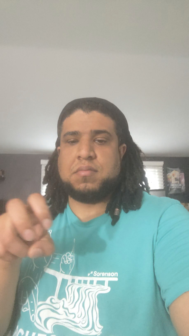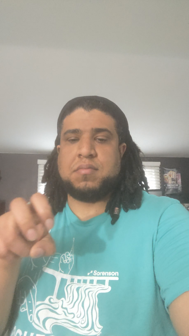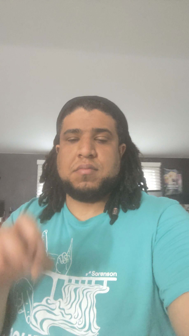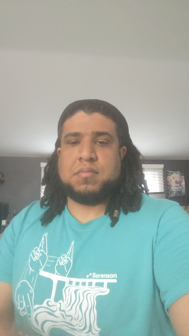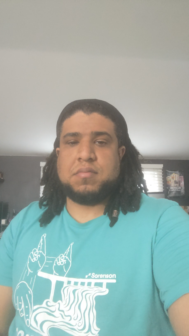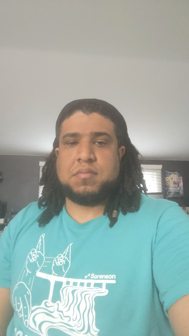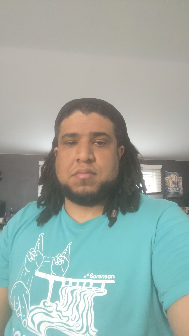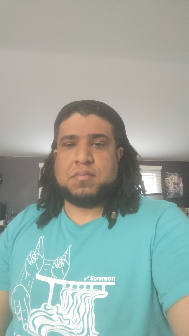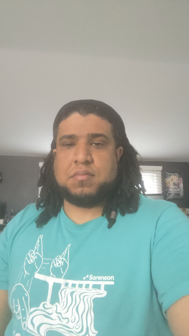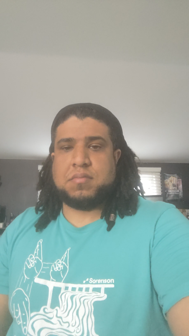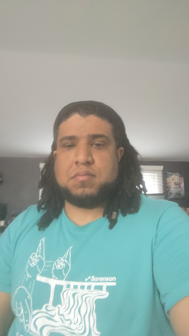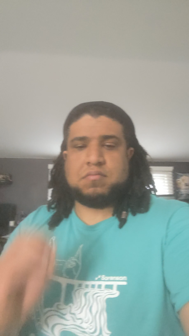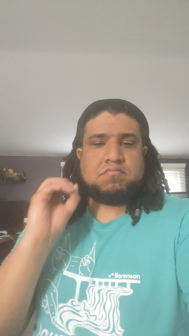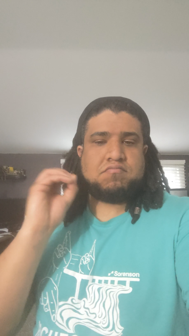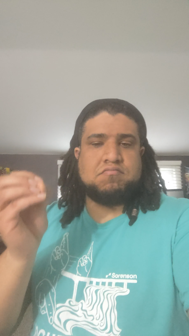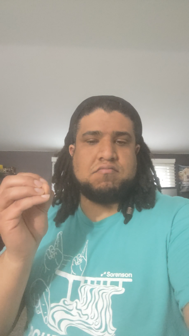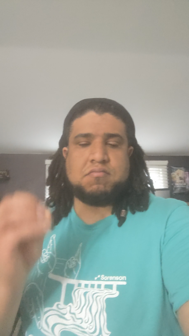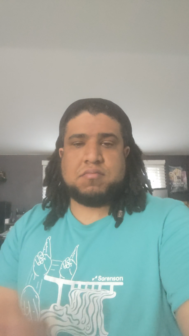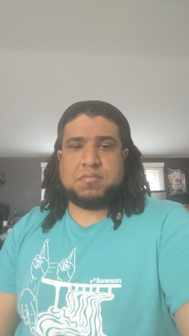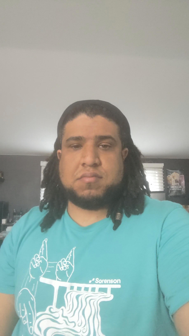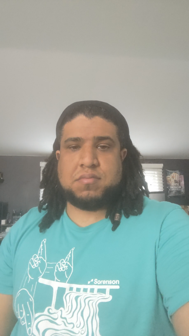none